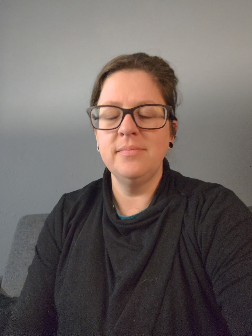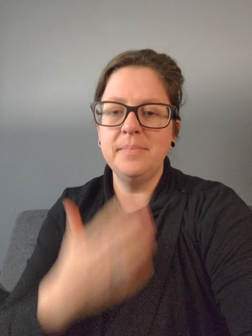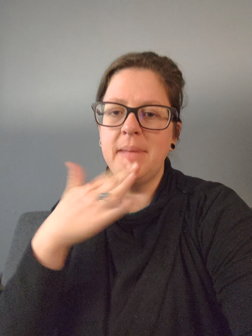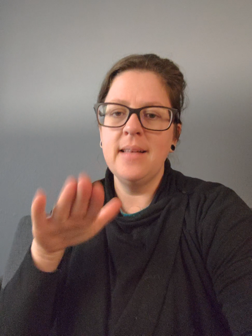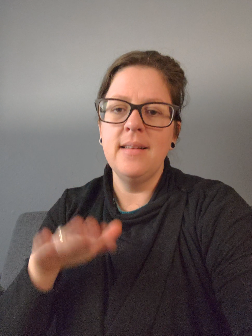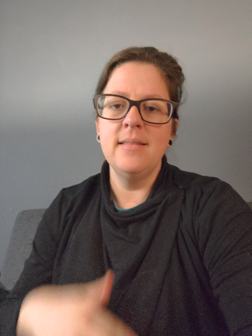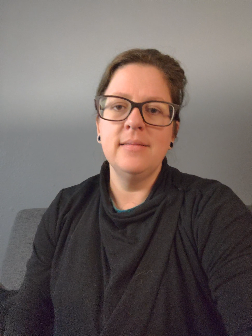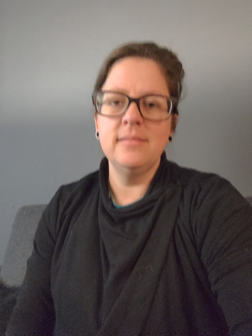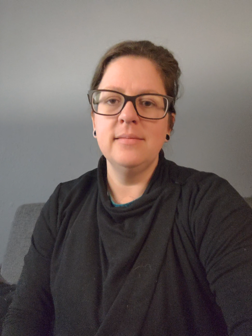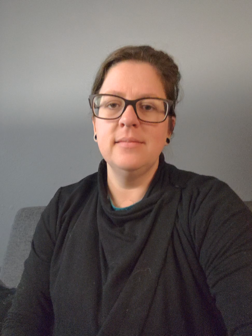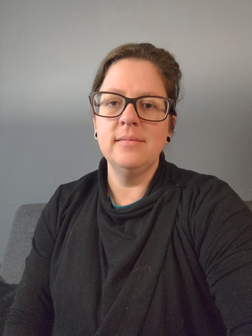bad